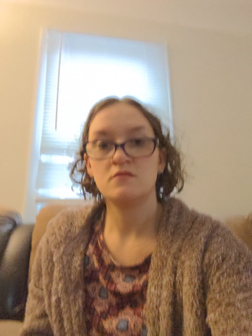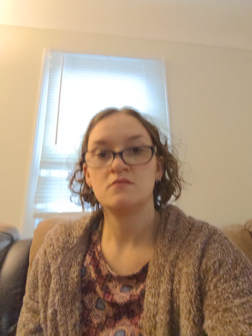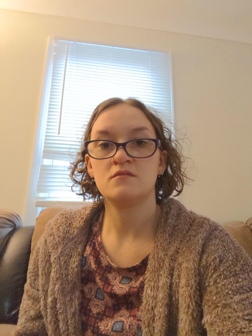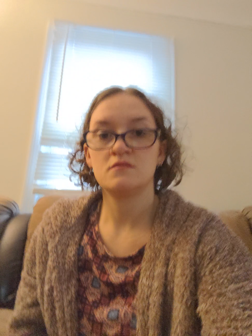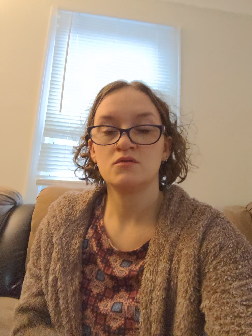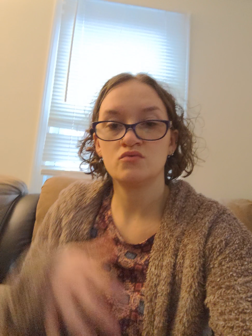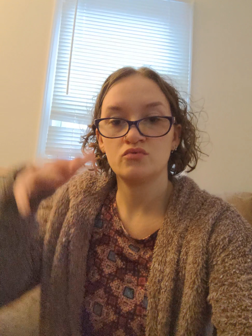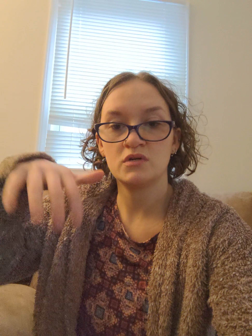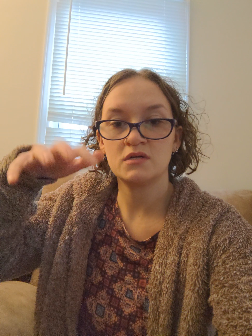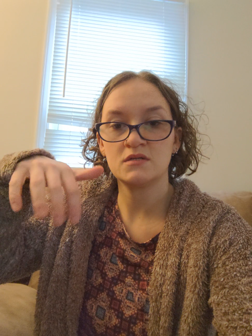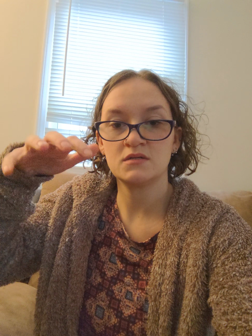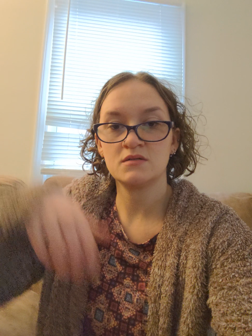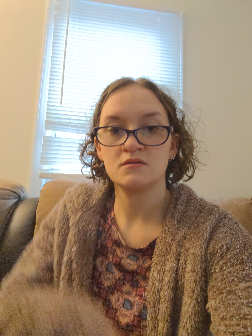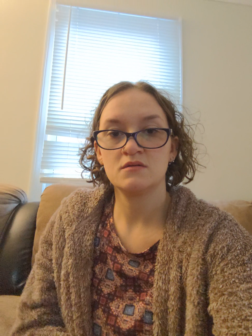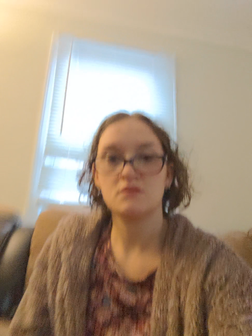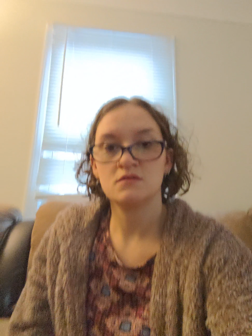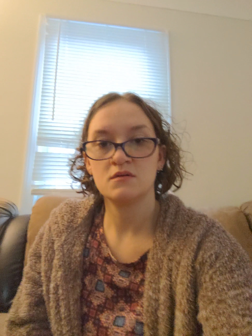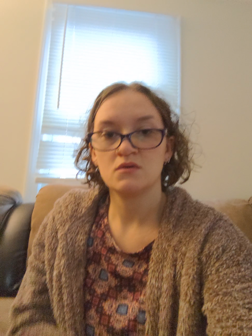rain